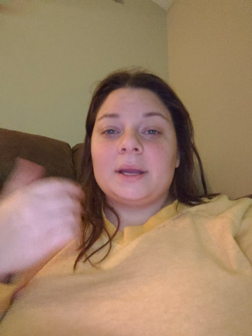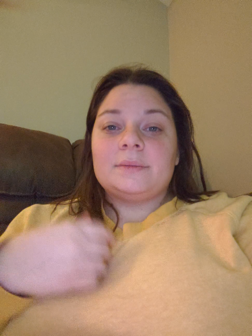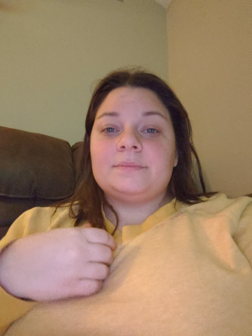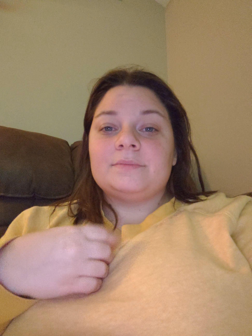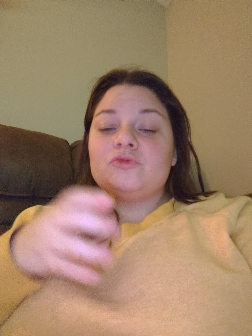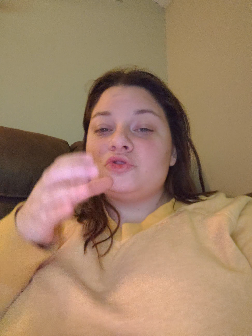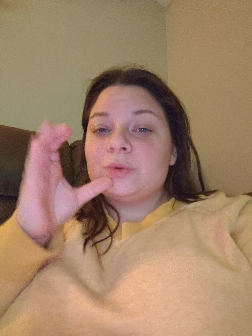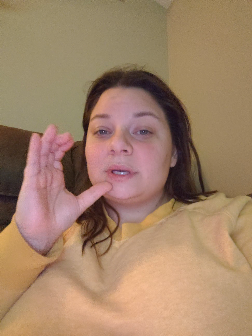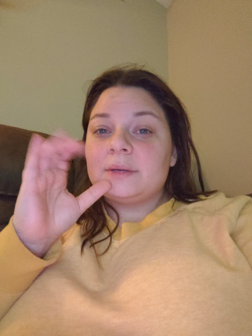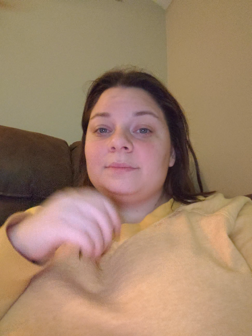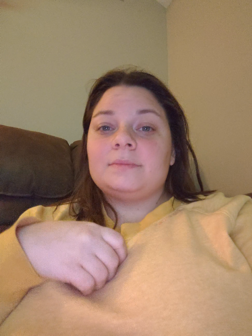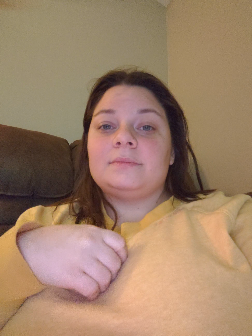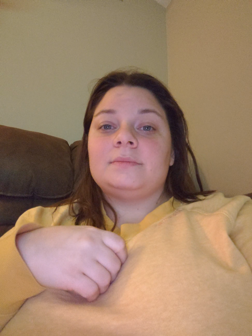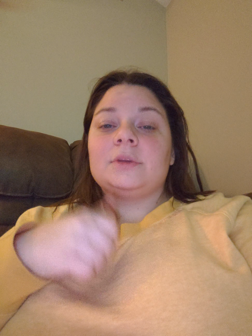drink